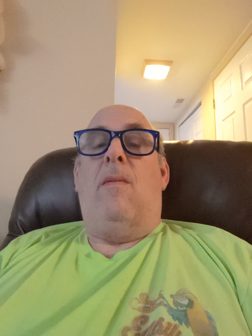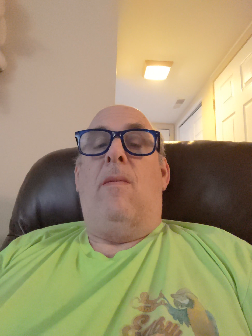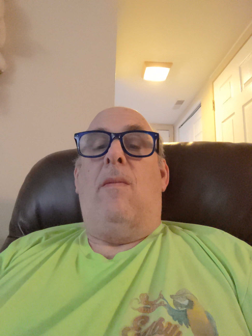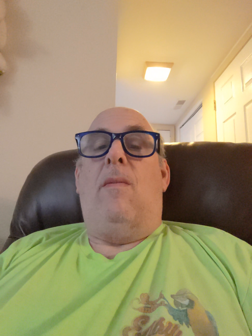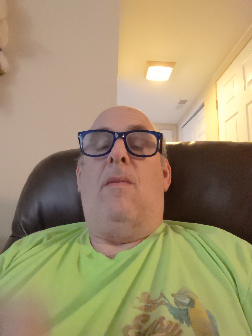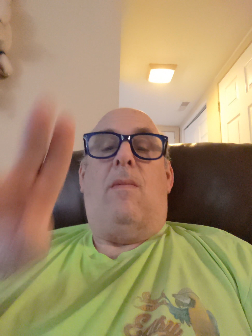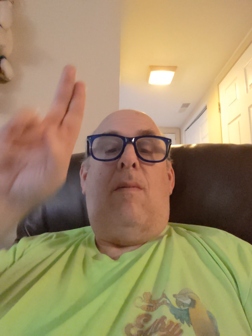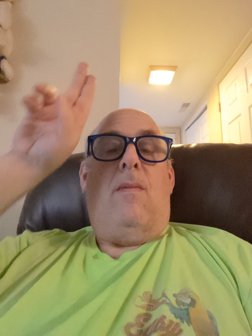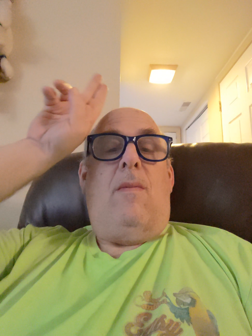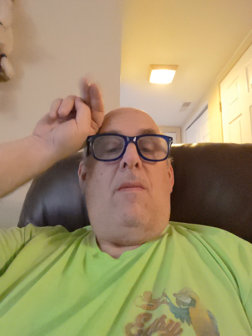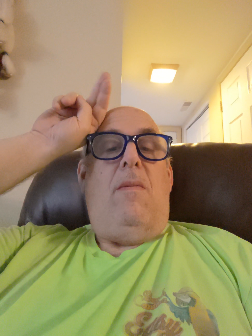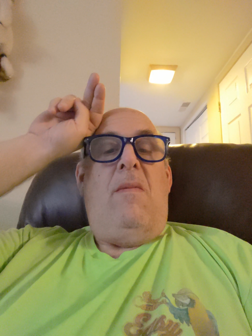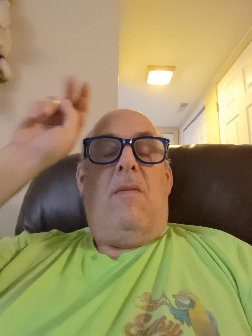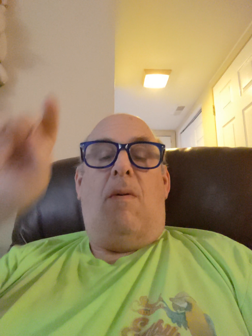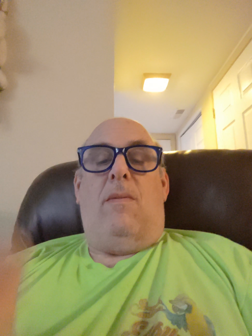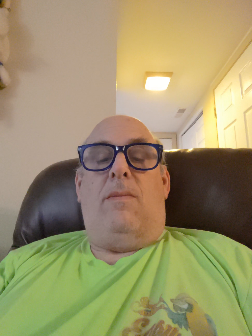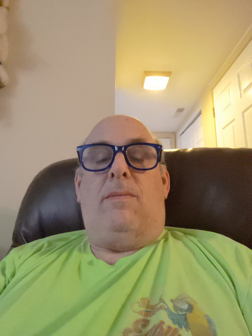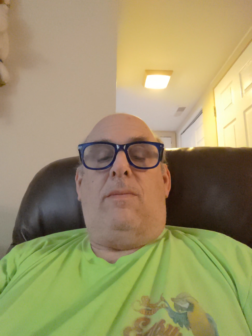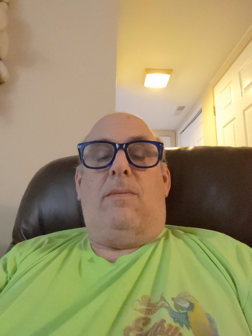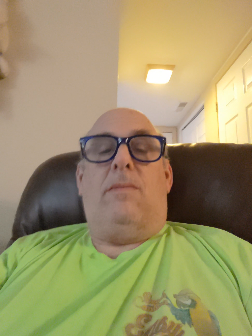horse